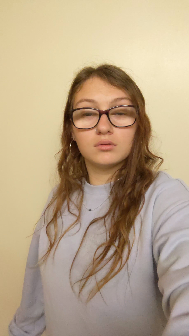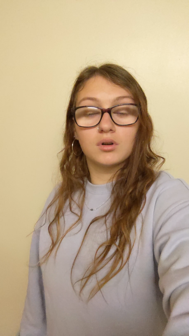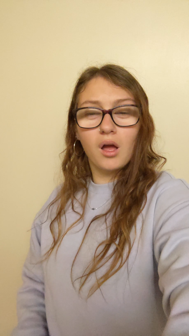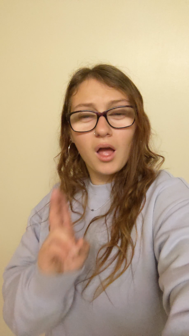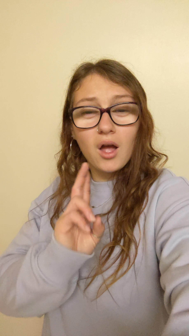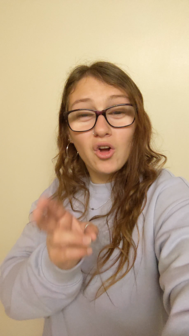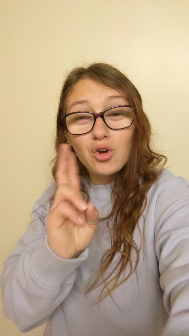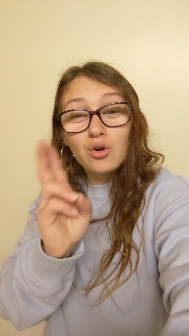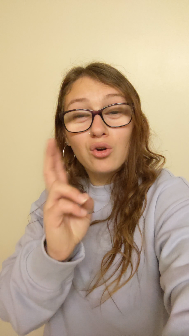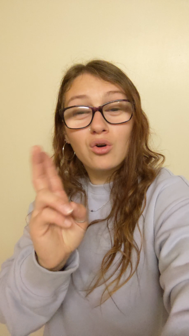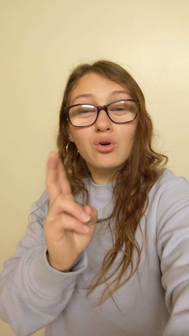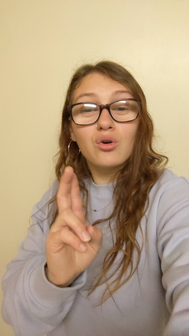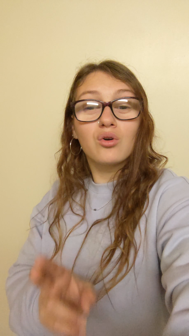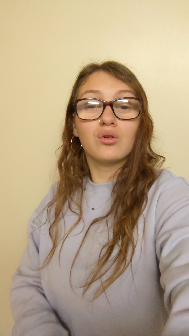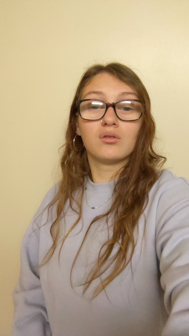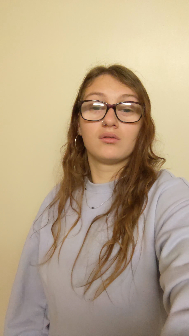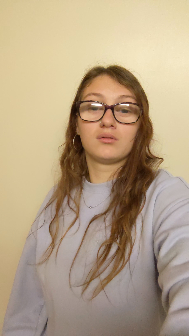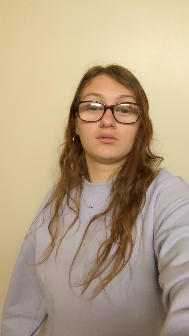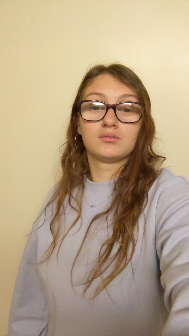hurry